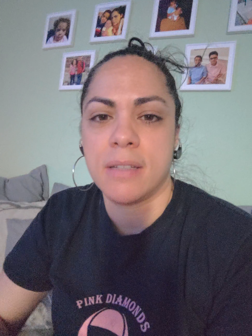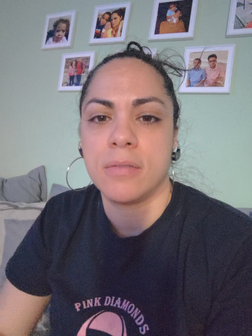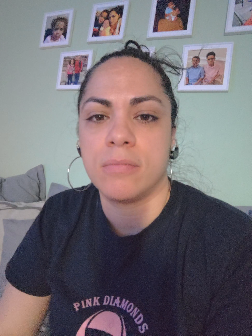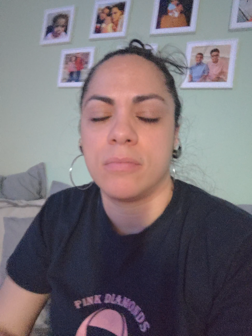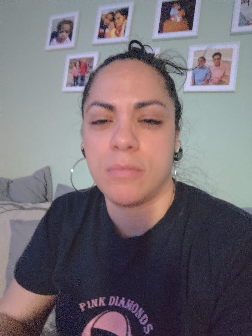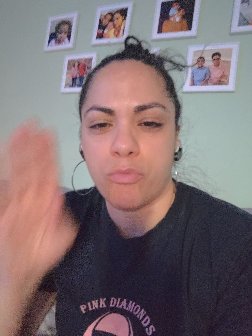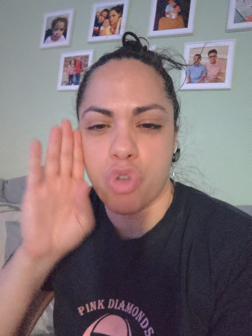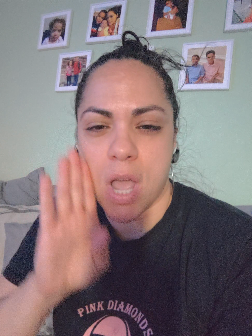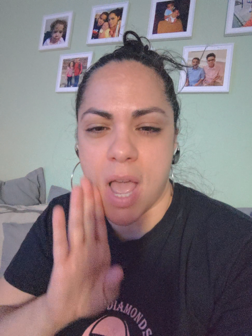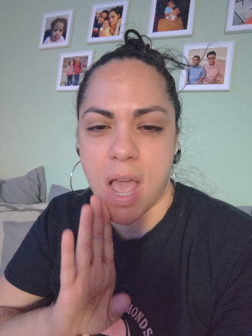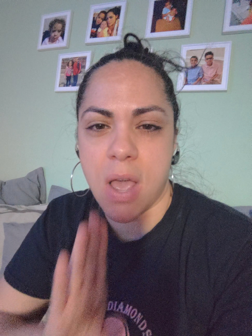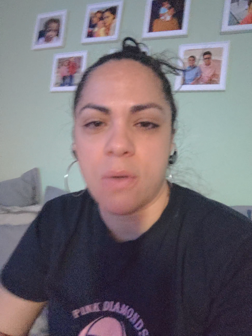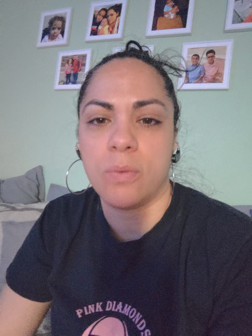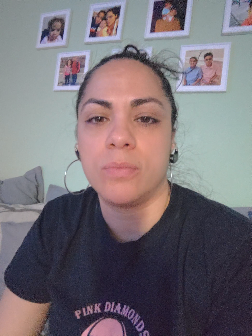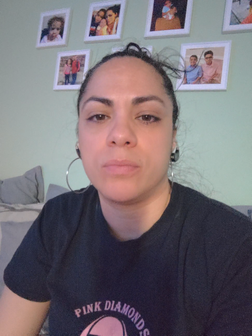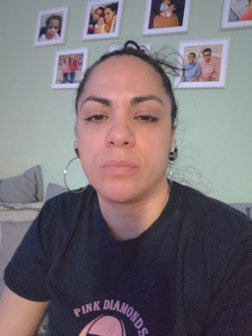brown